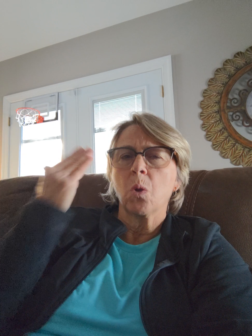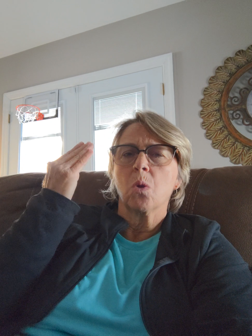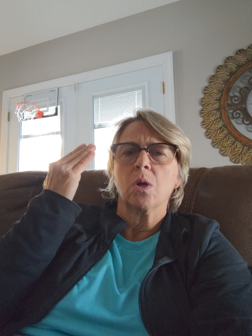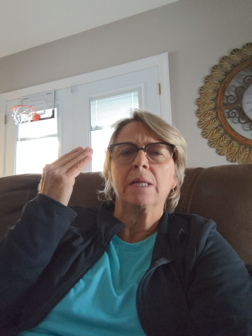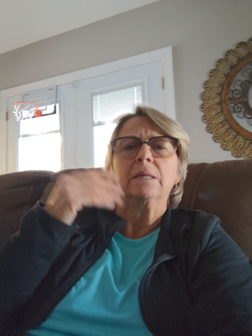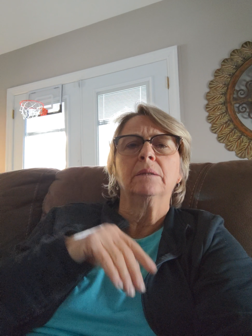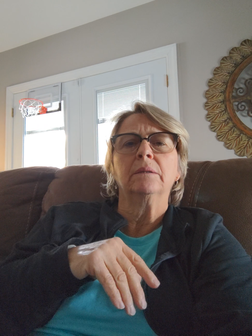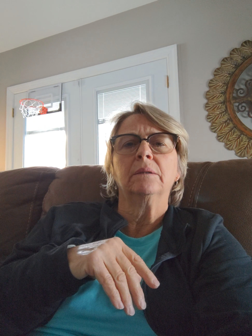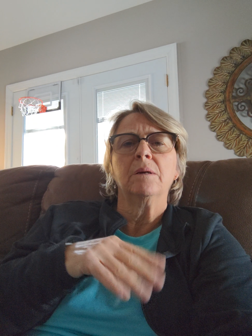morning